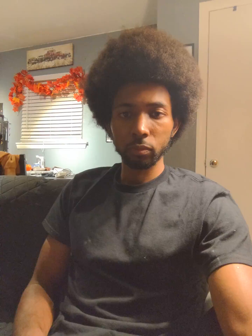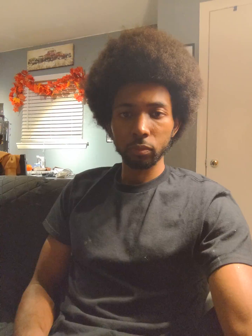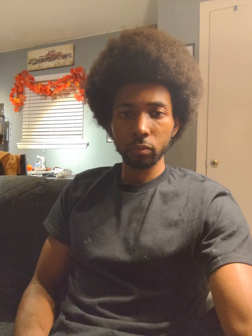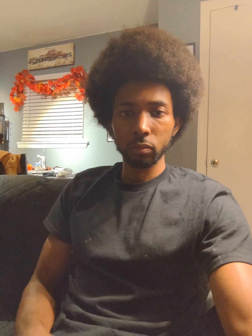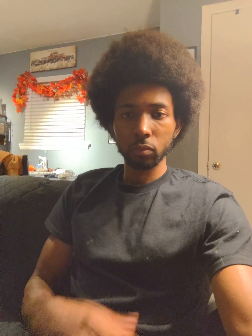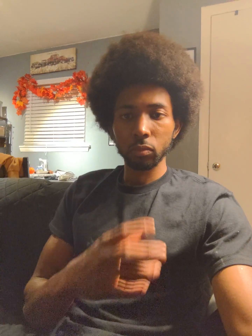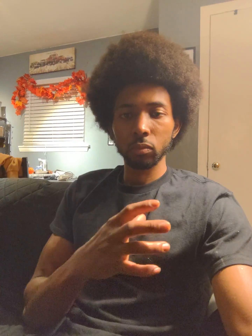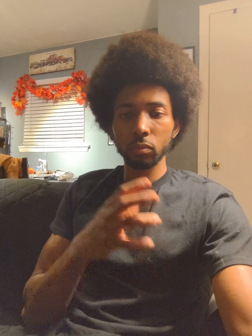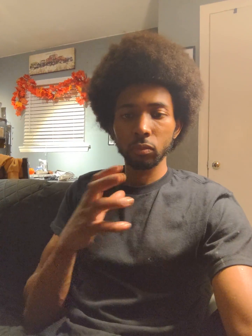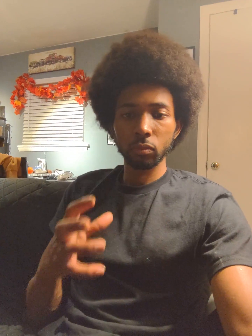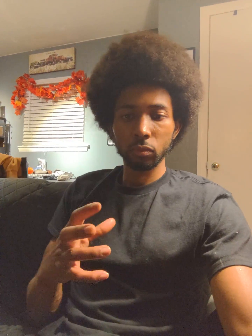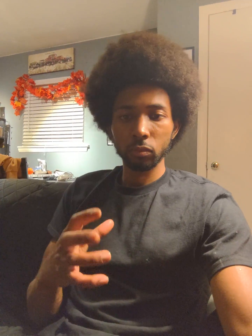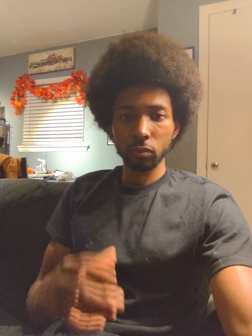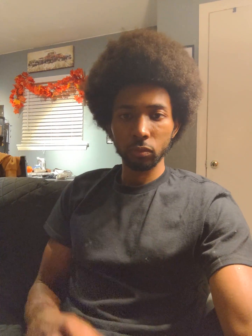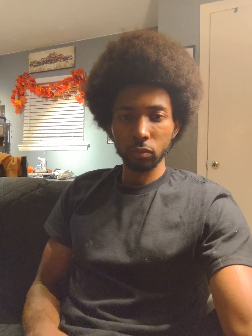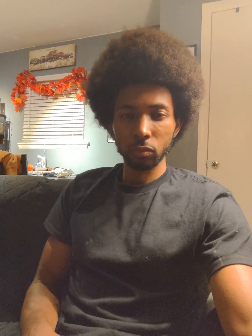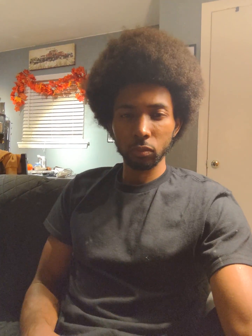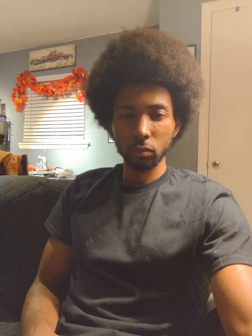a lot